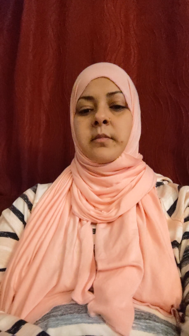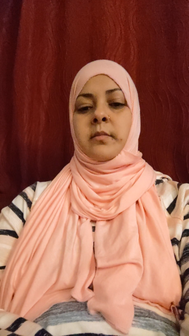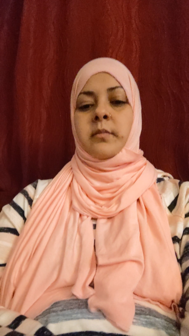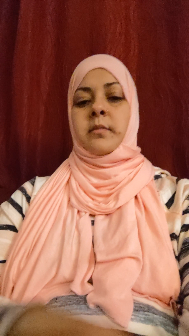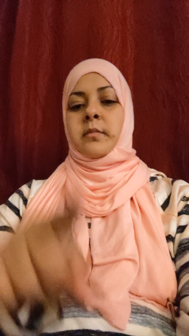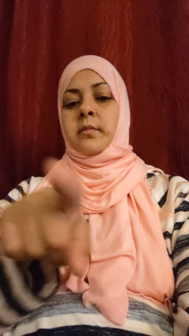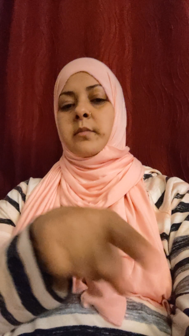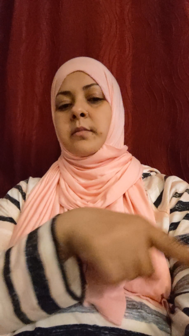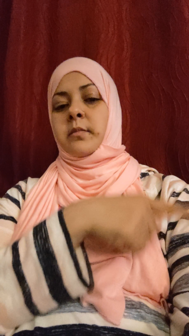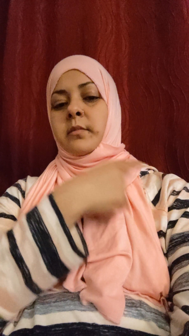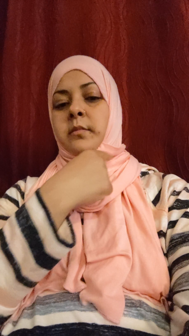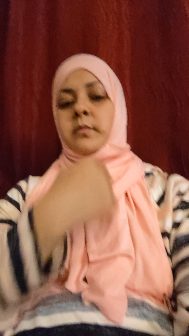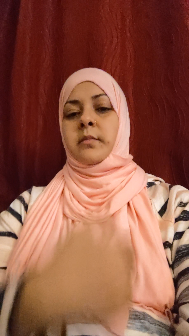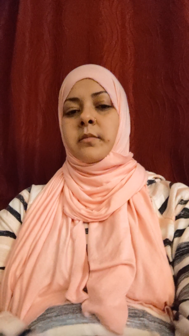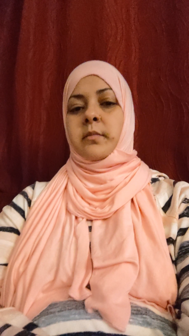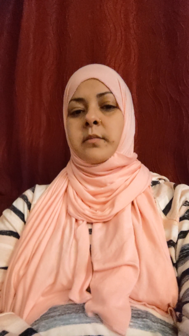long